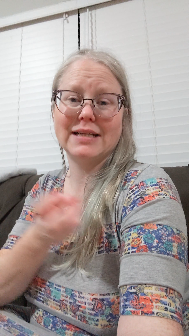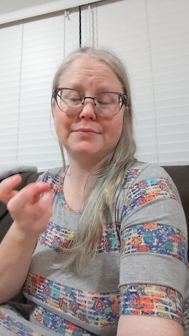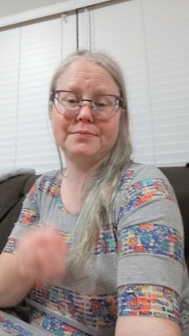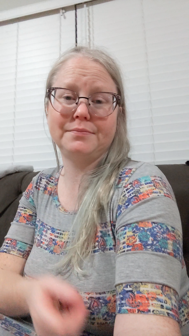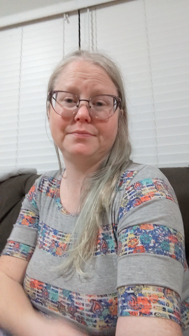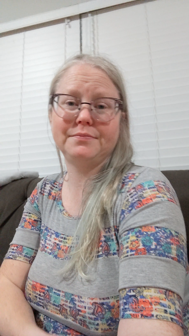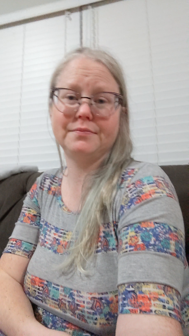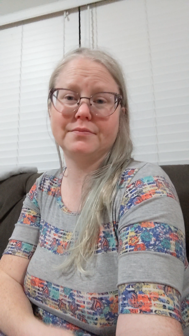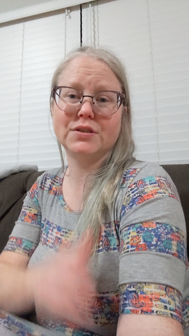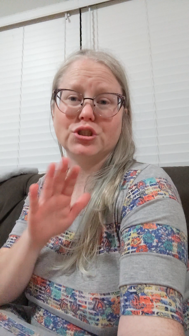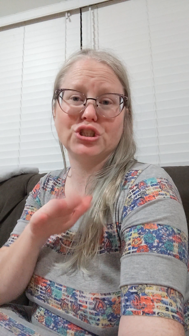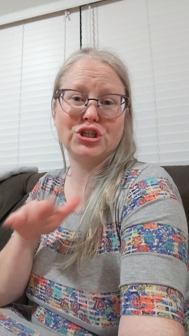children